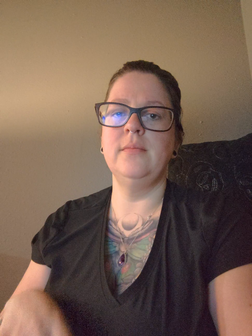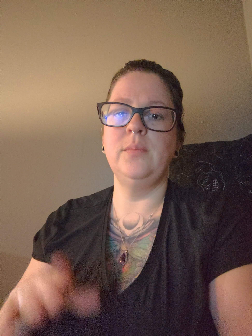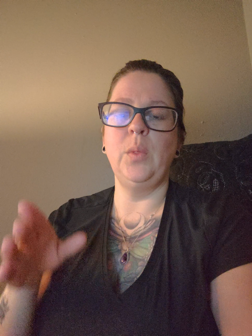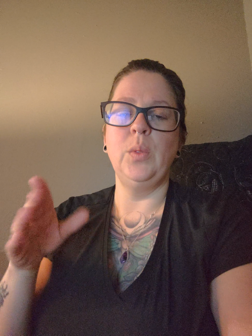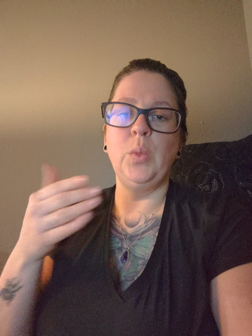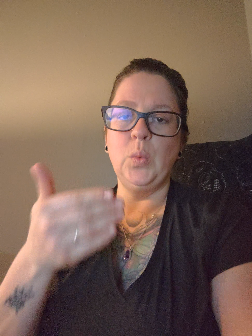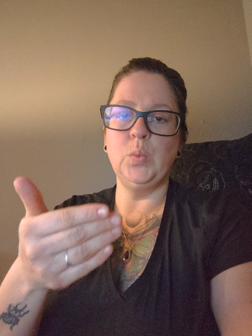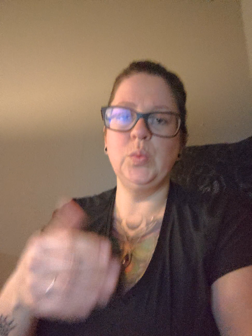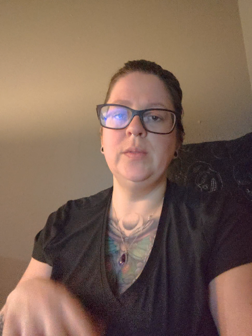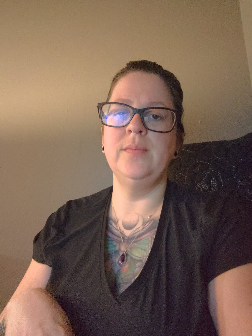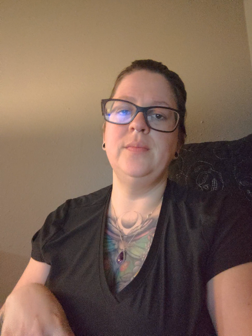close